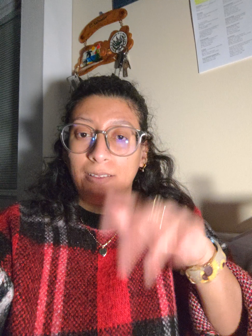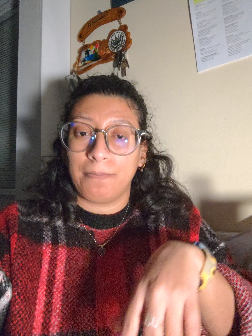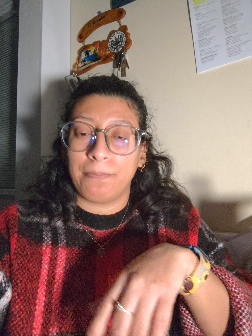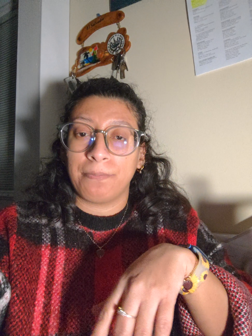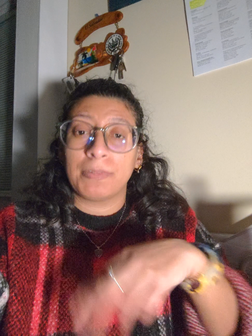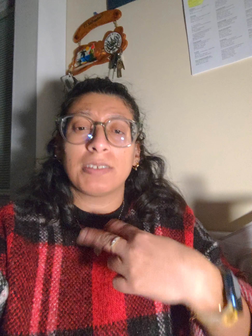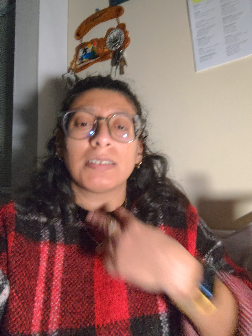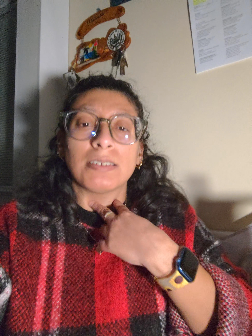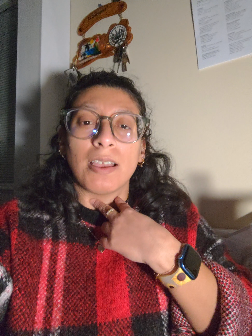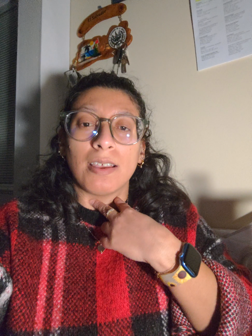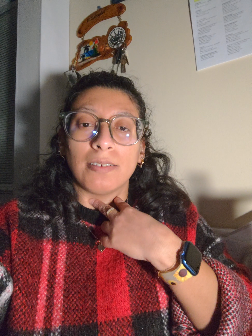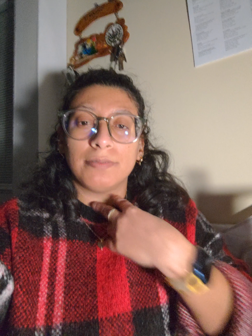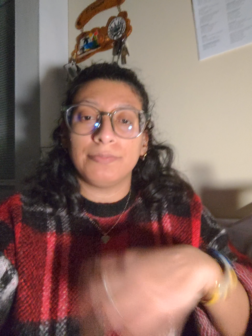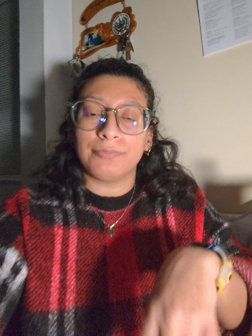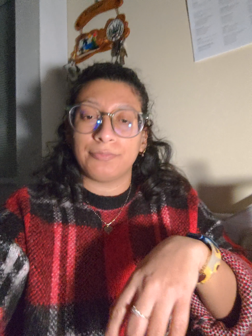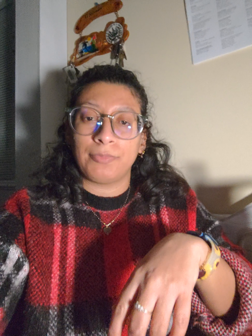stuck